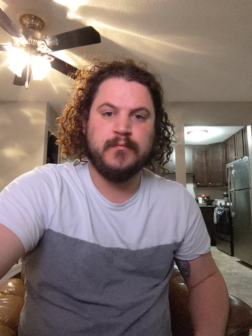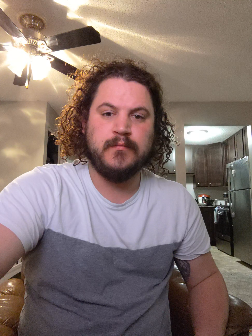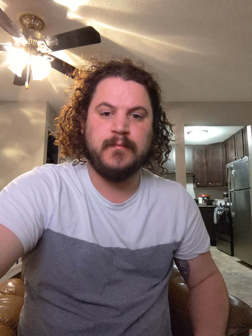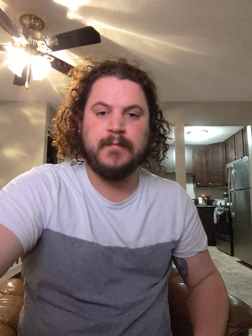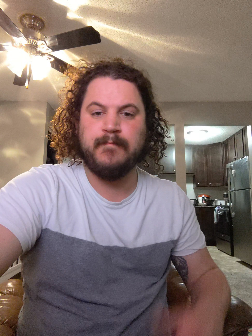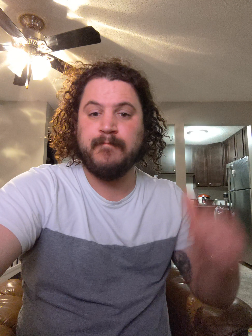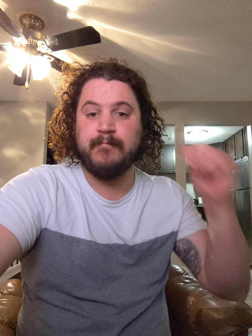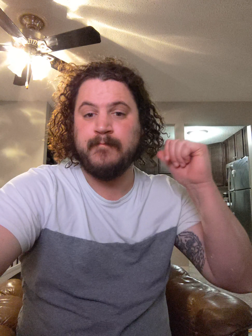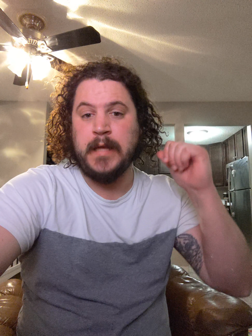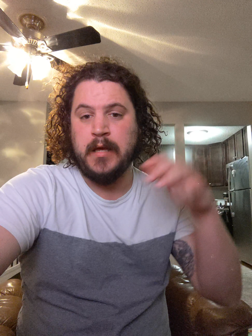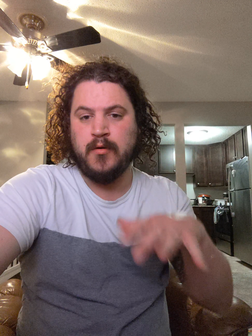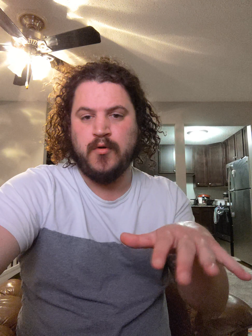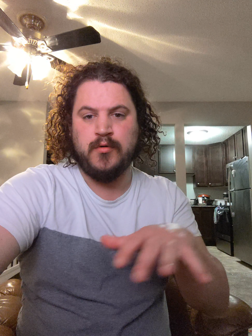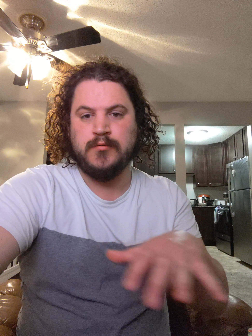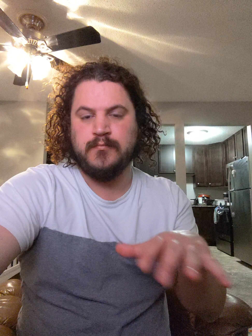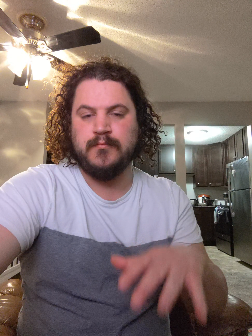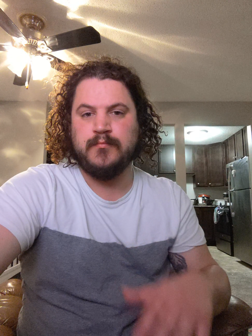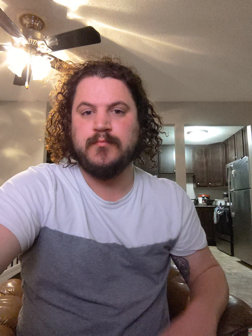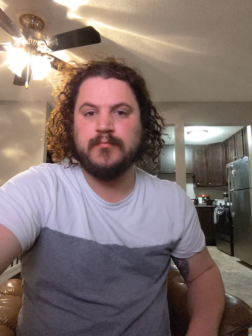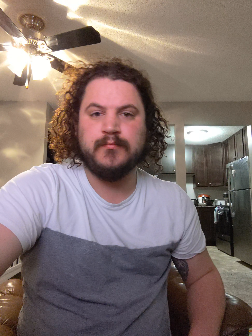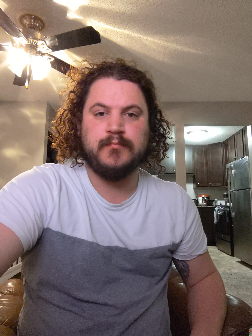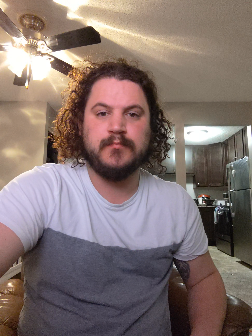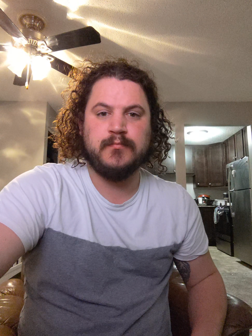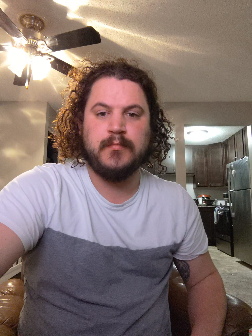backyard